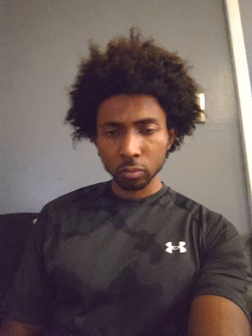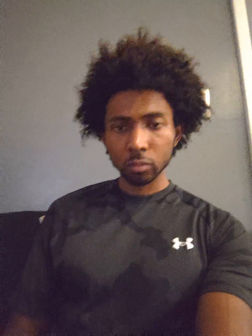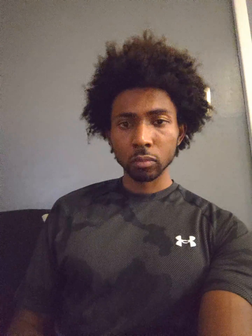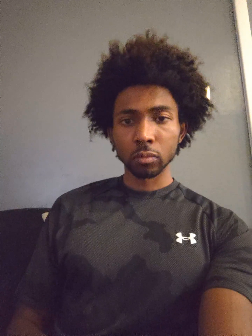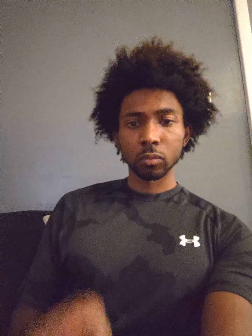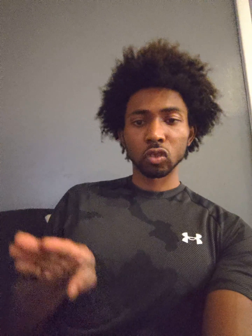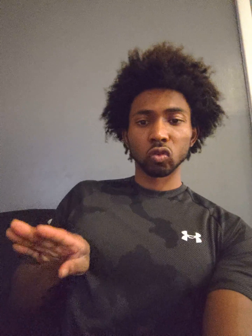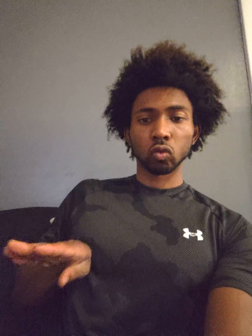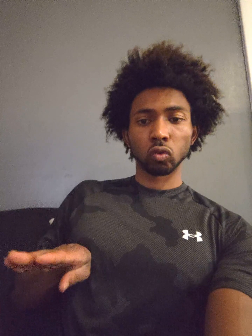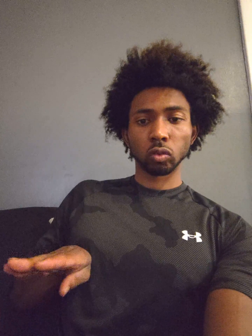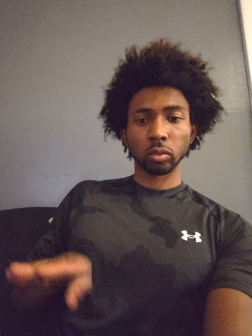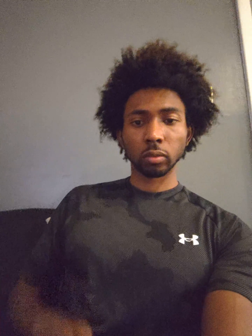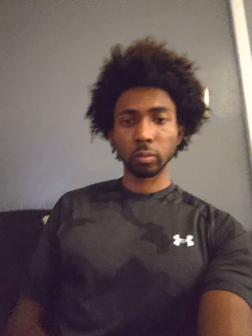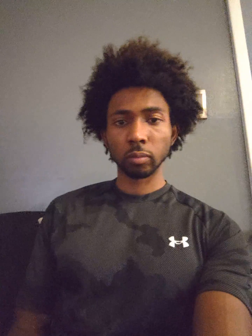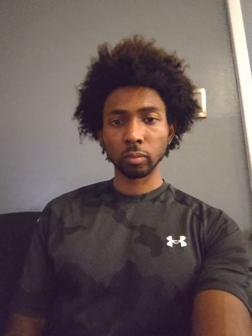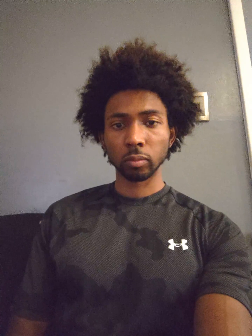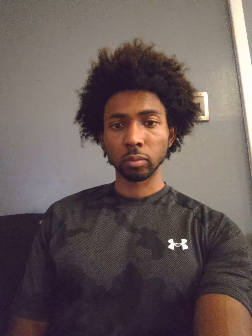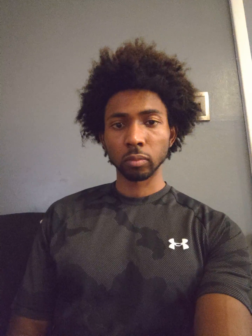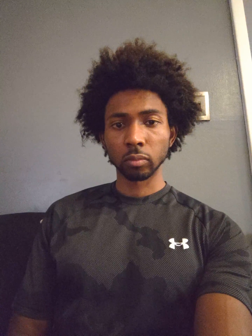penguin